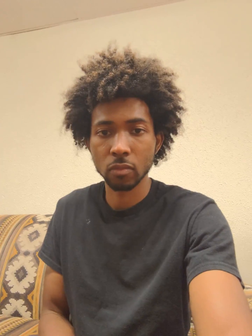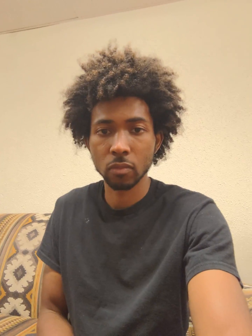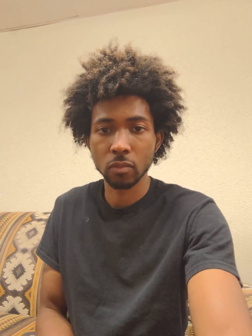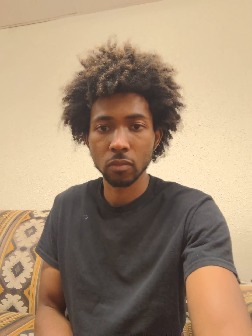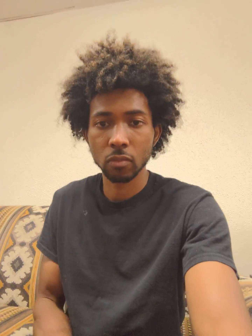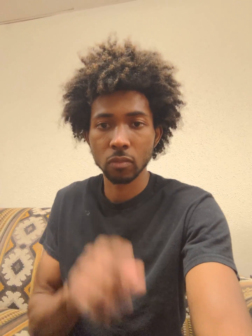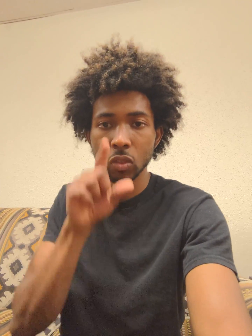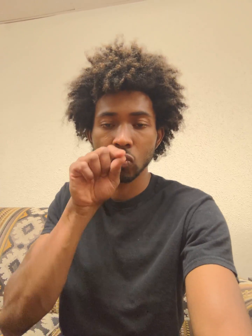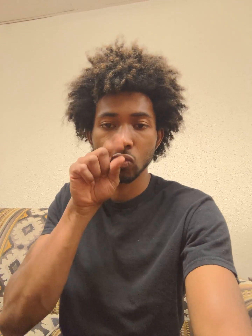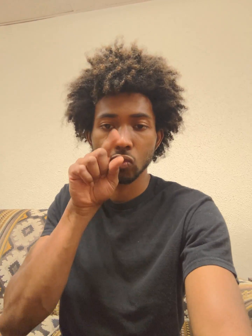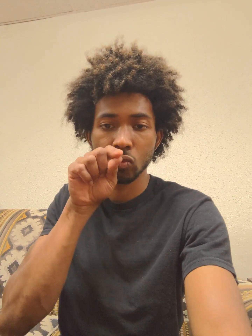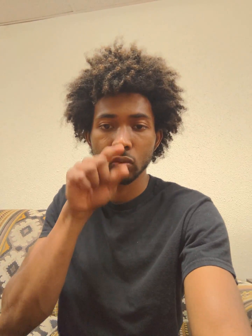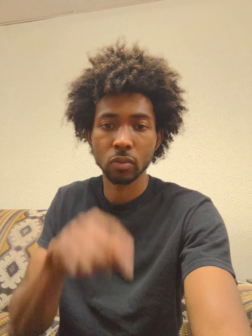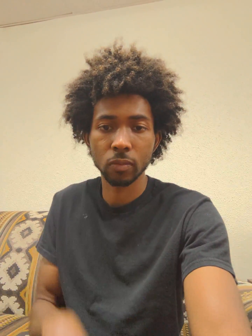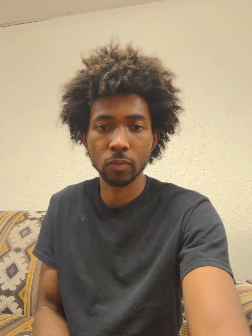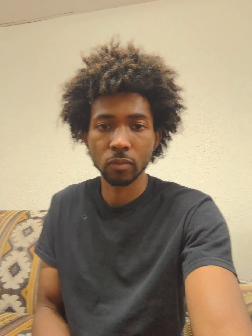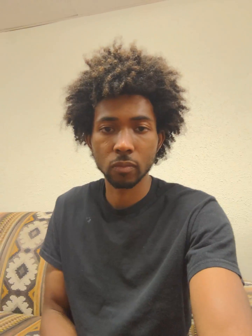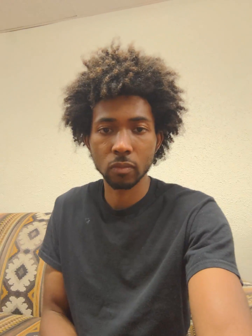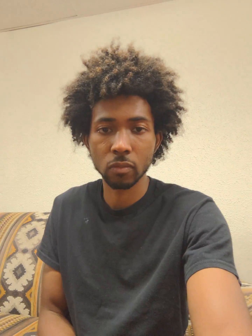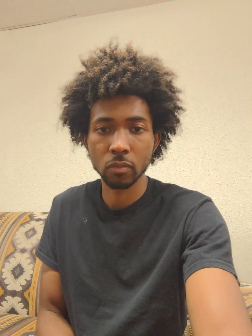chicken